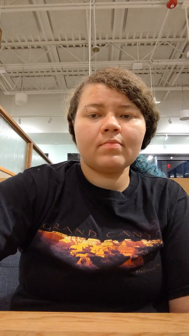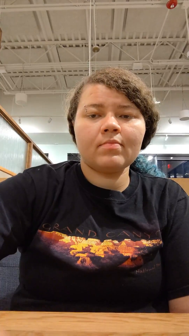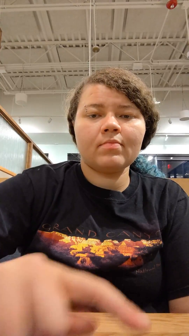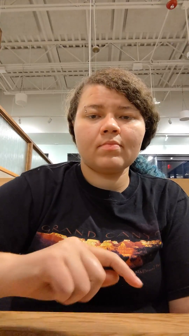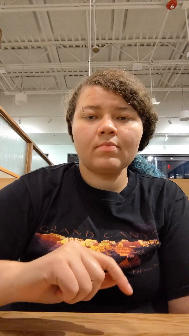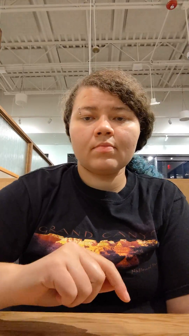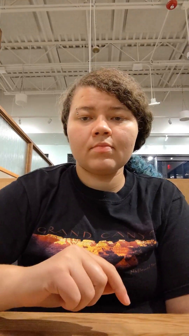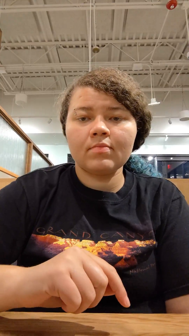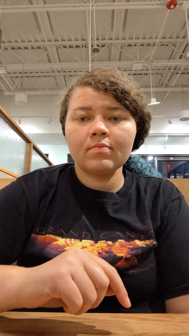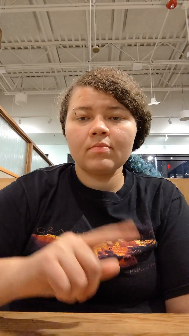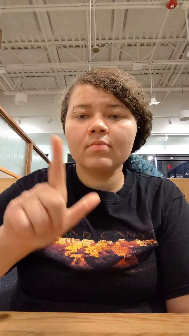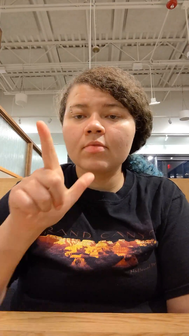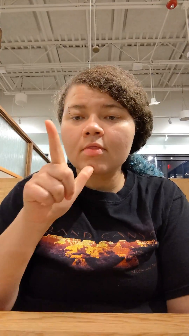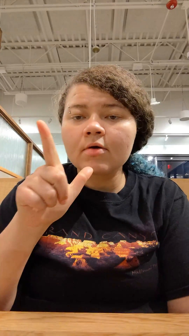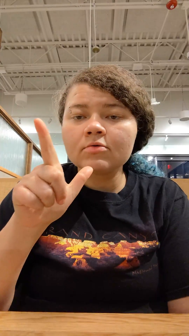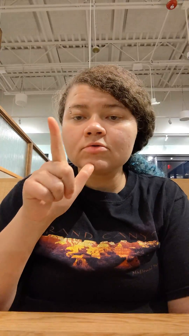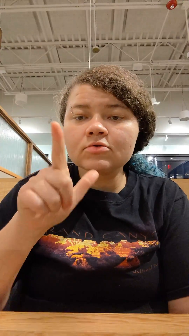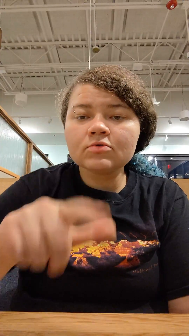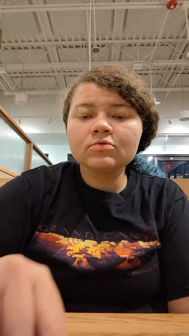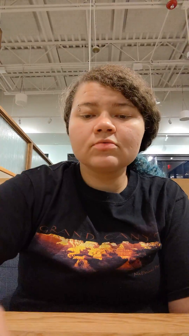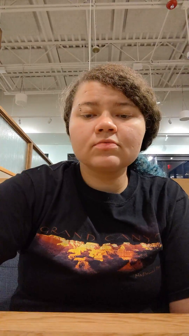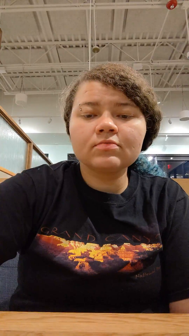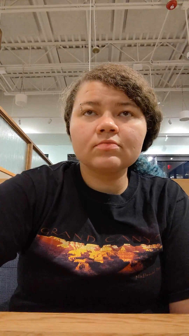lunch